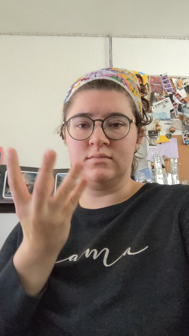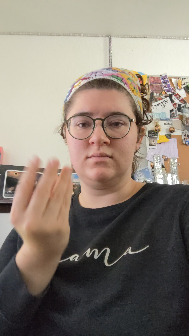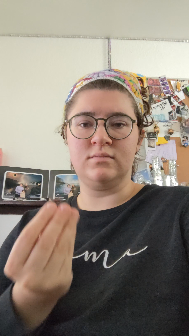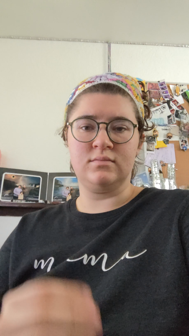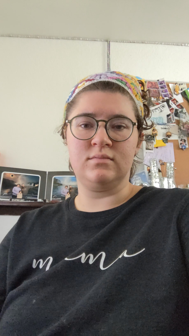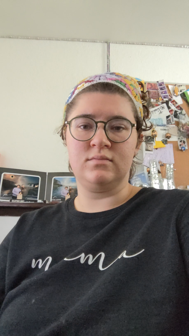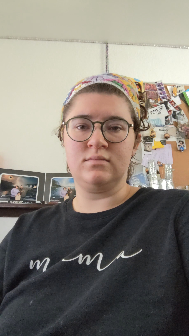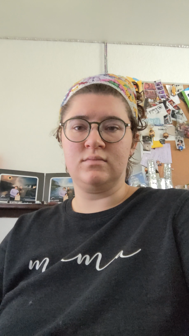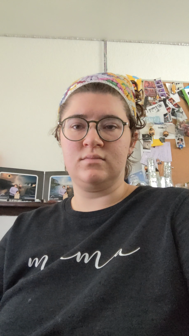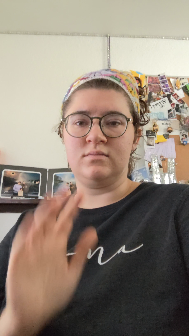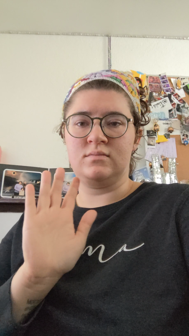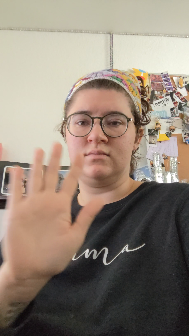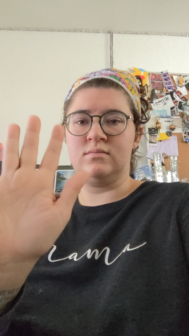push